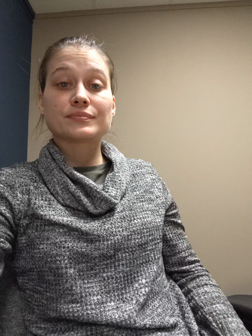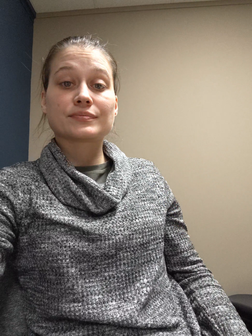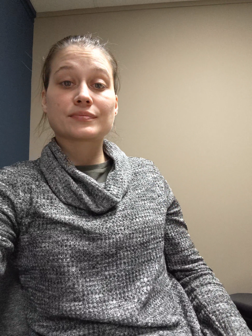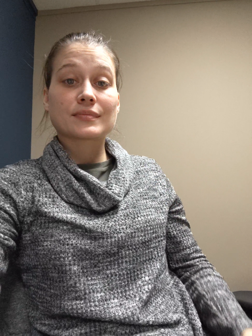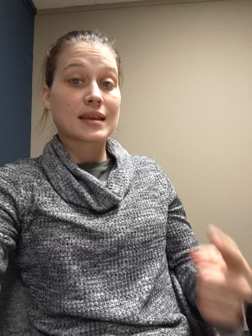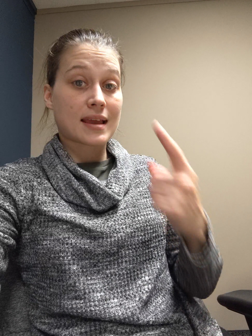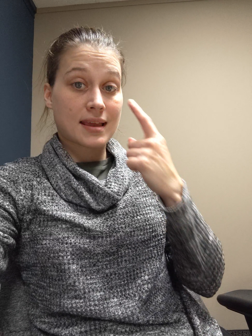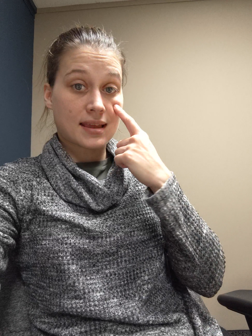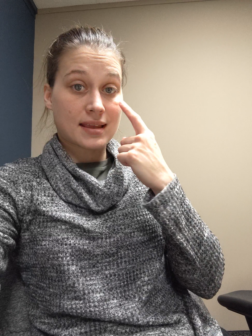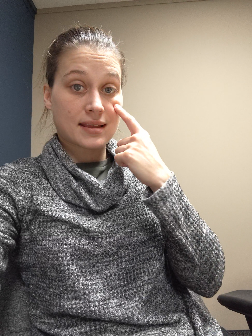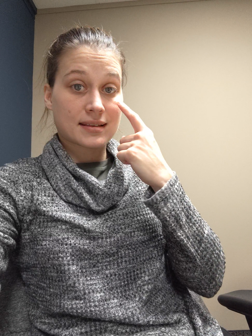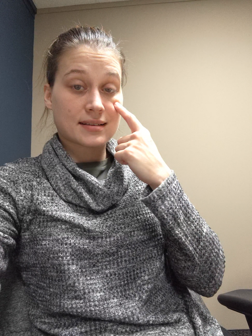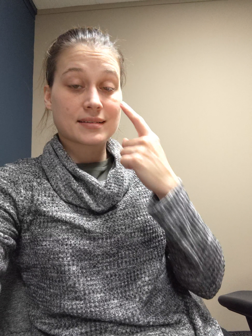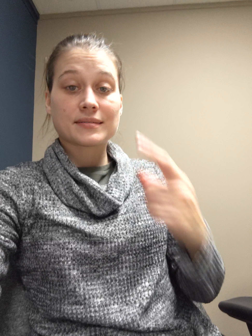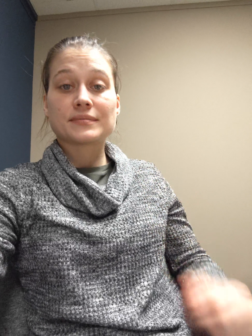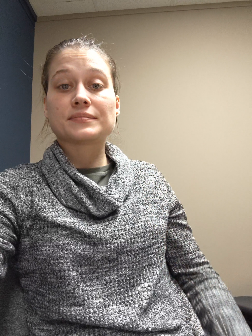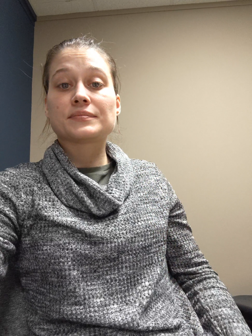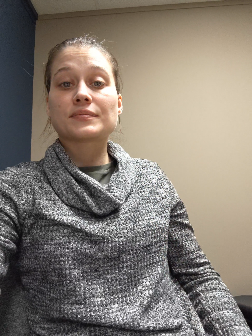eye